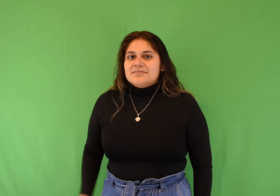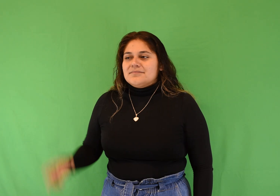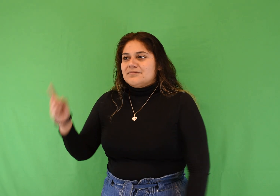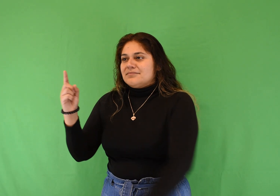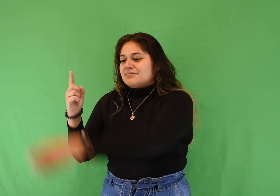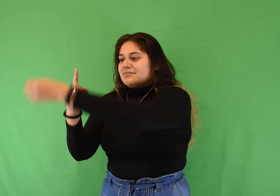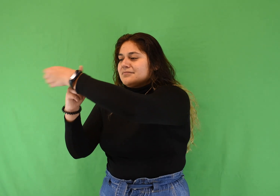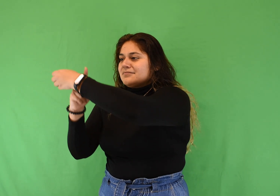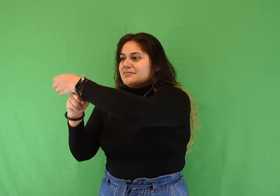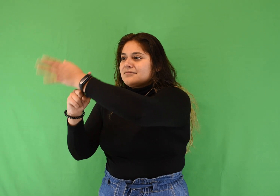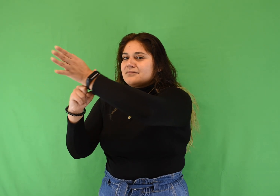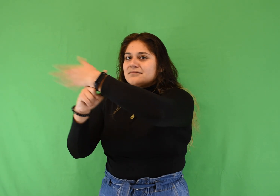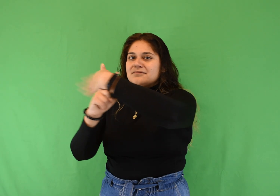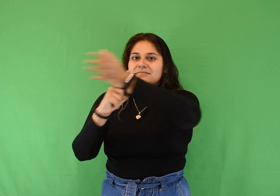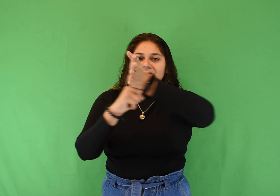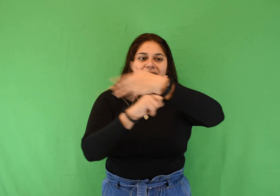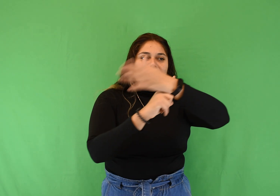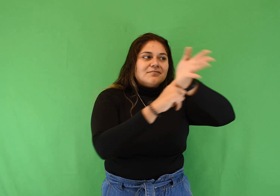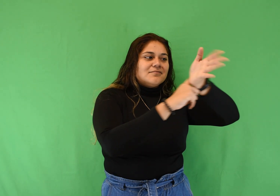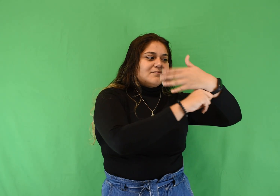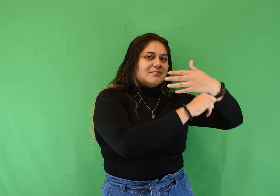ambulancia